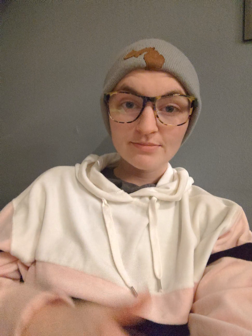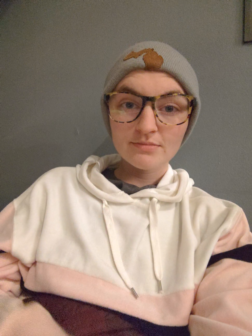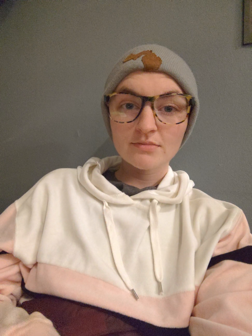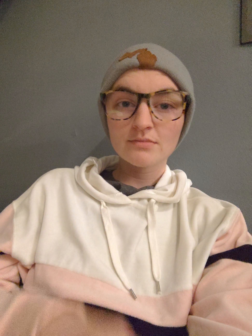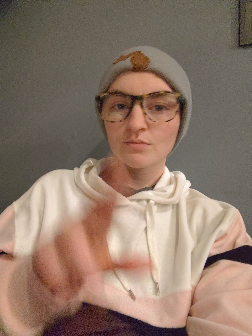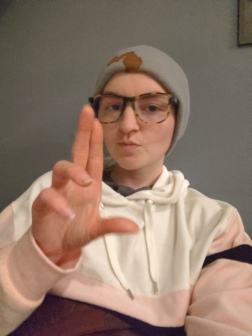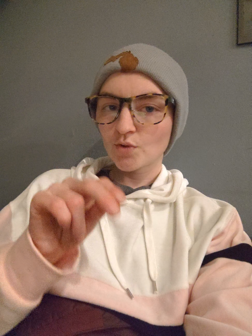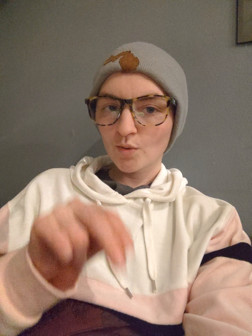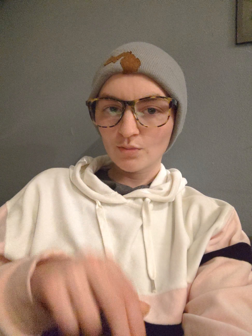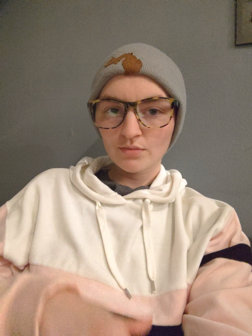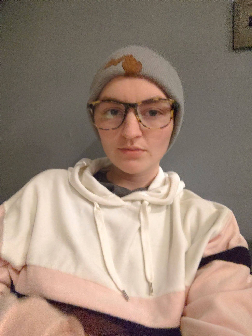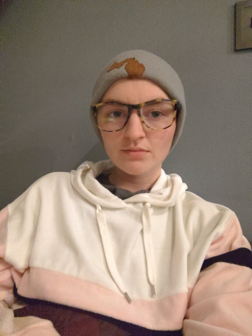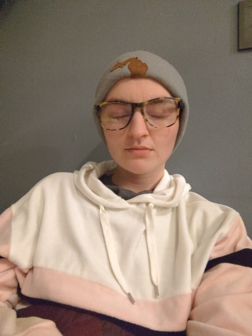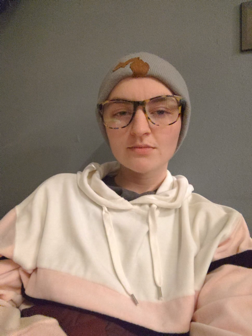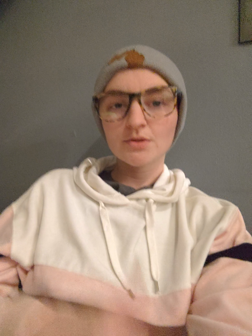no